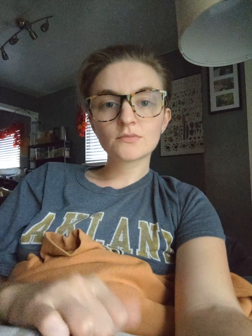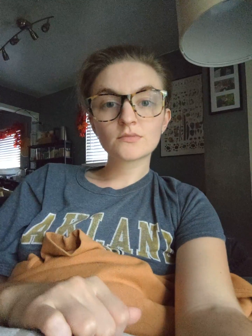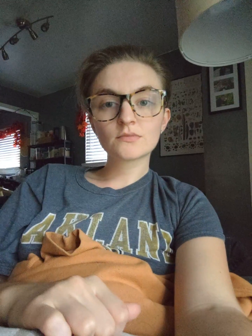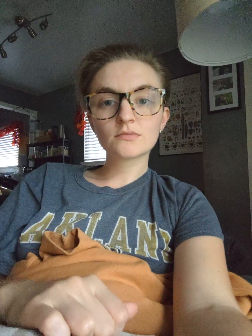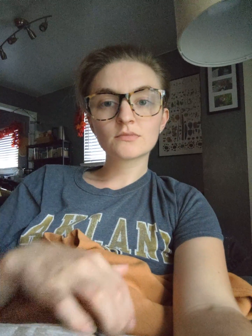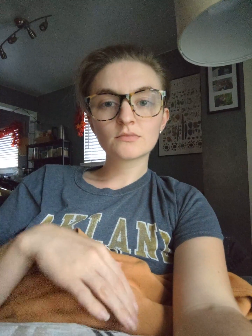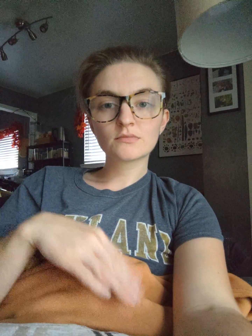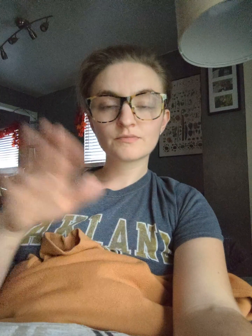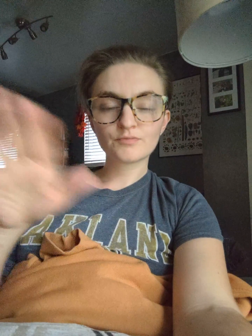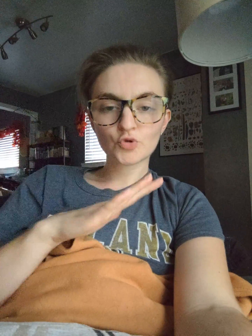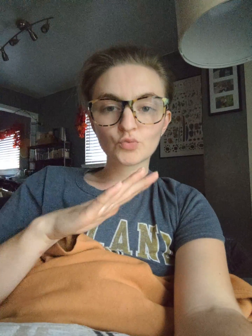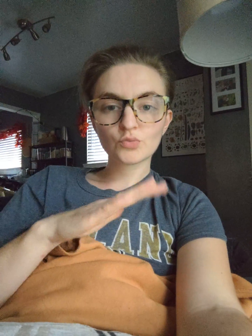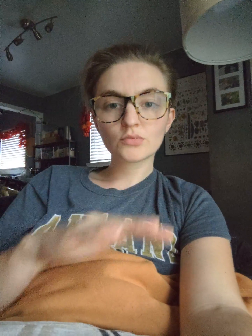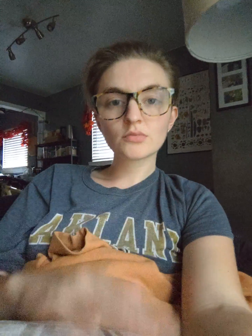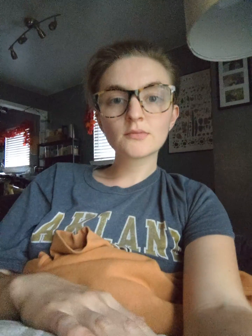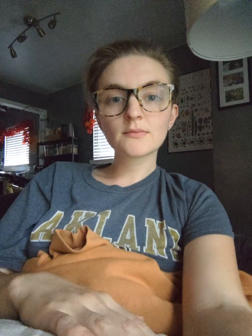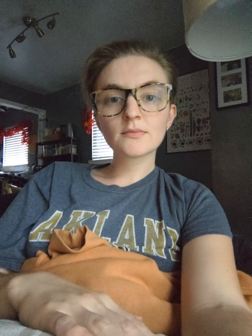full